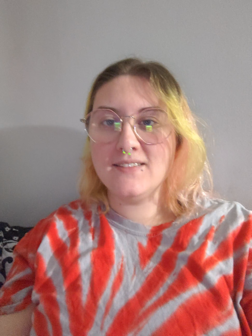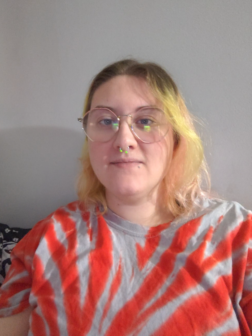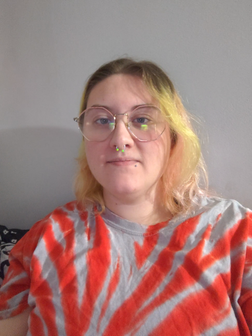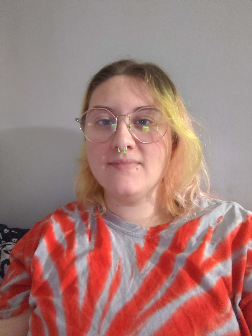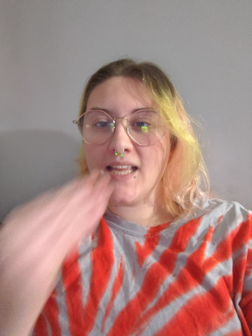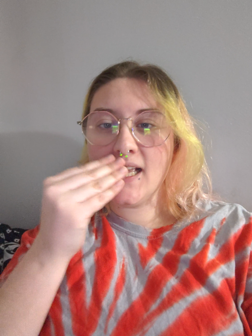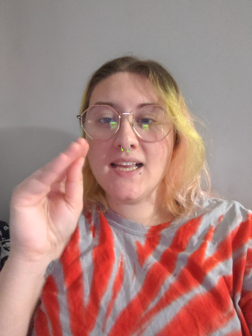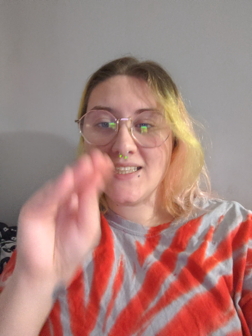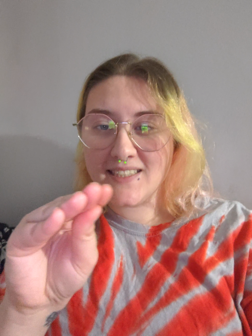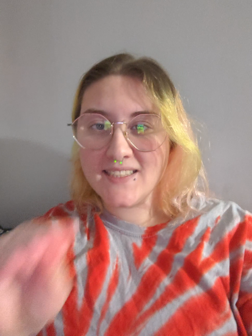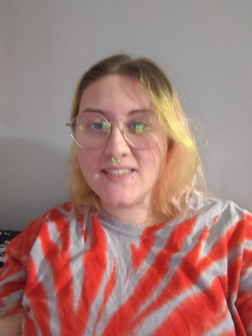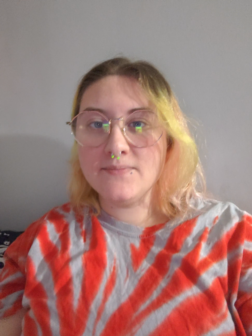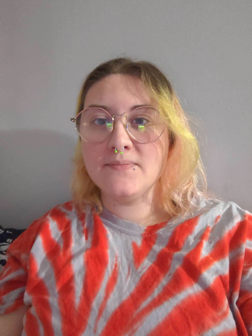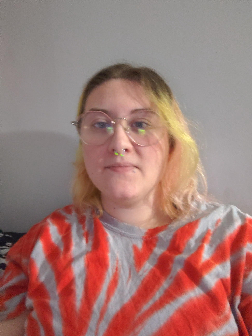kiss